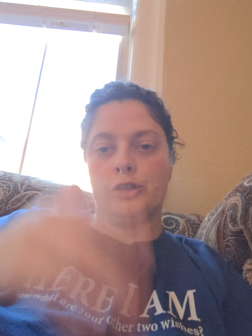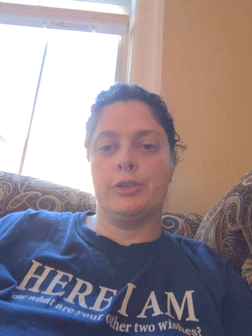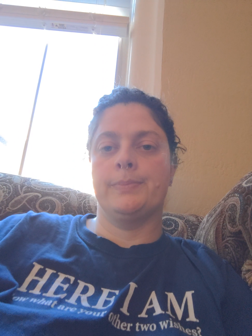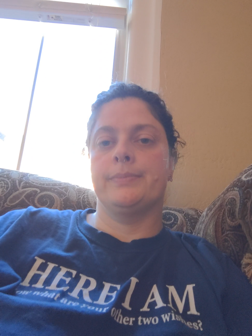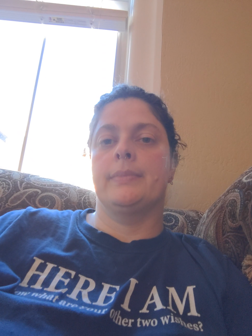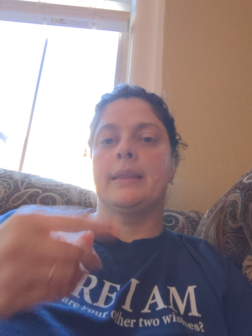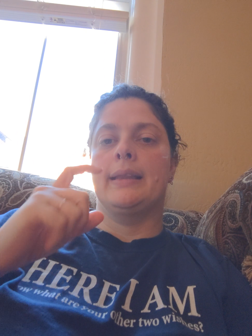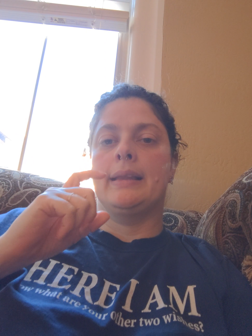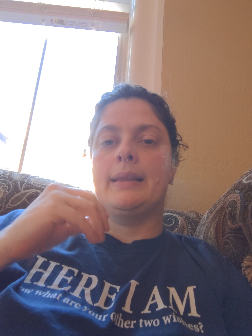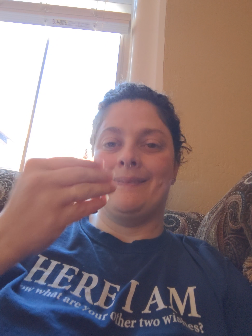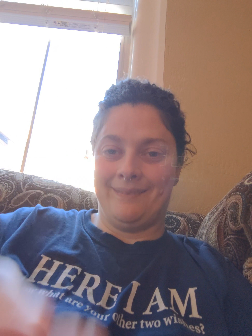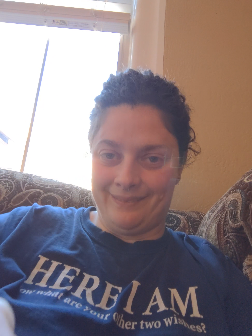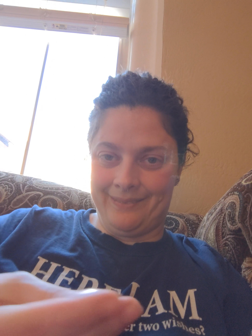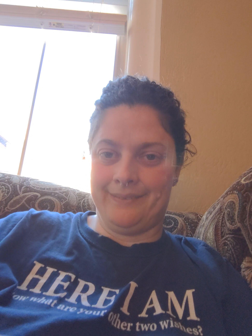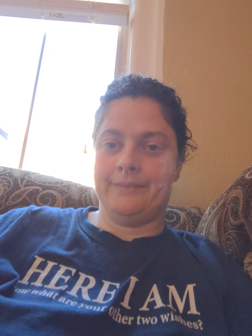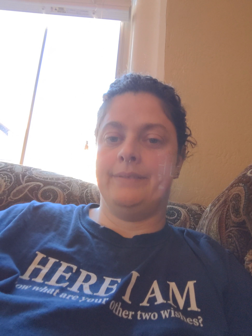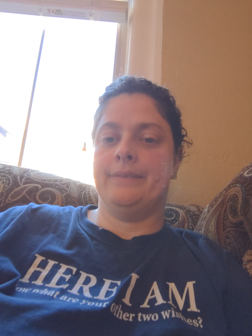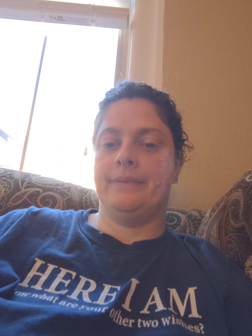give